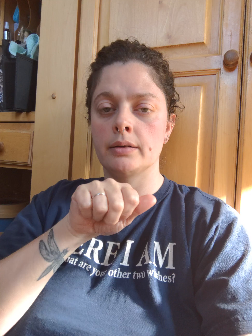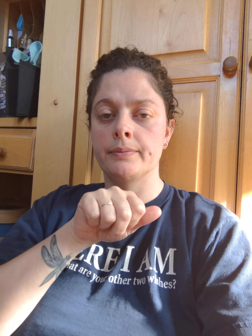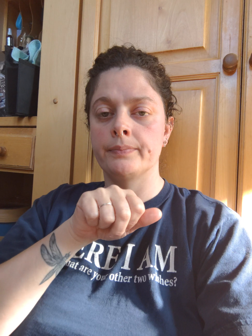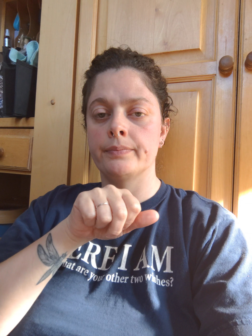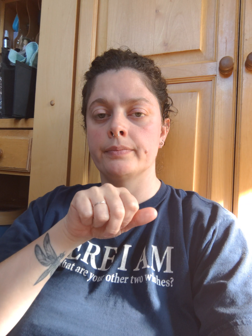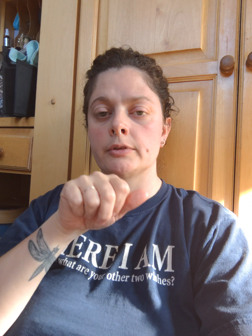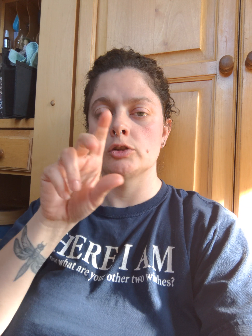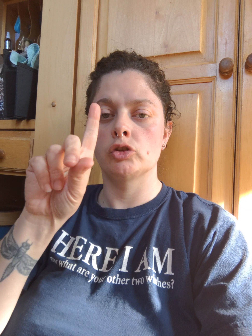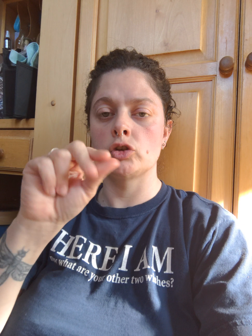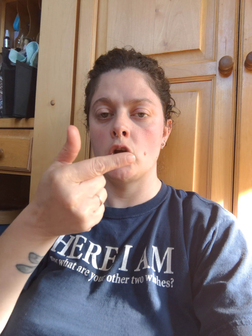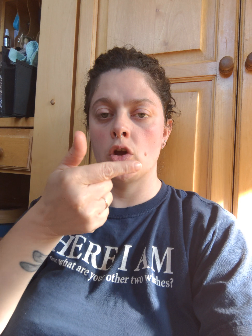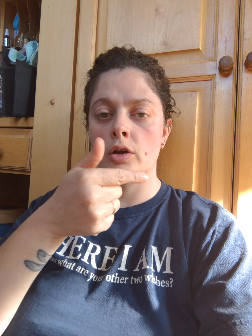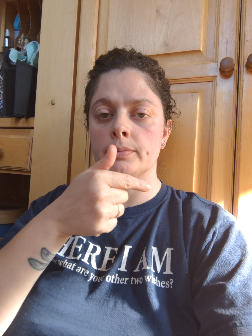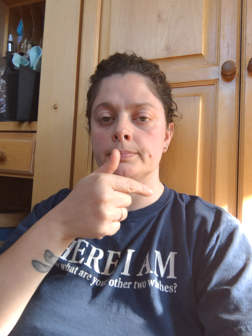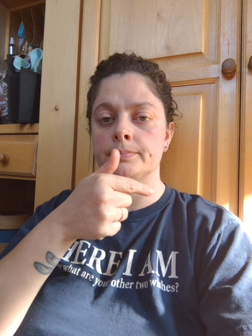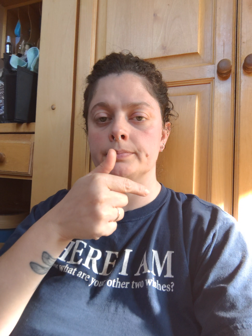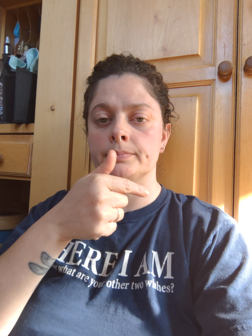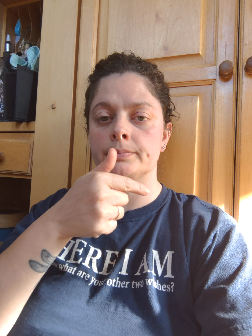dog